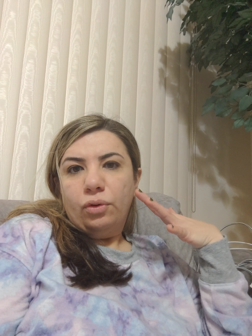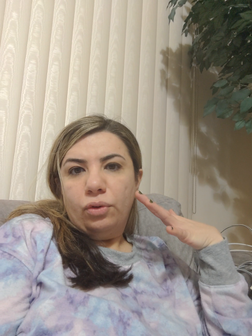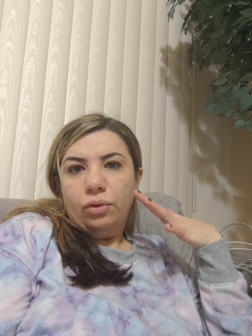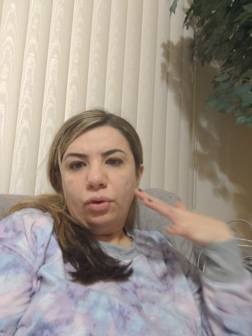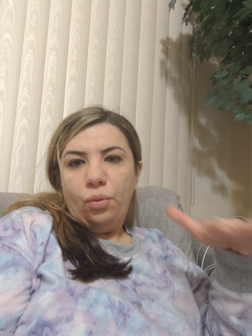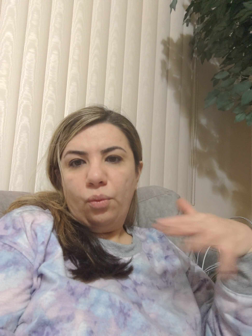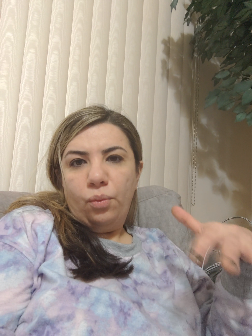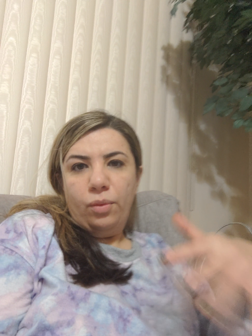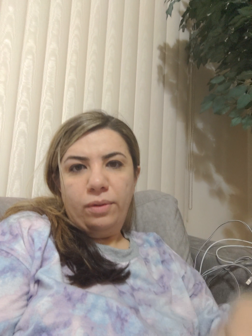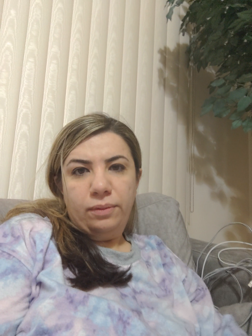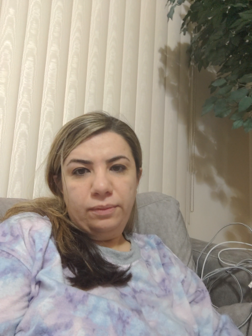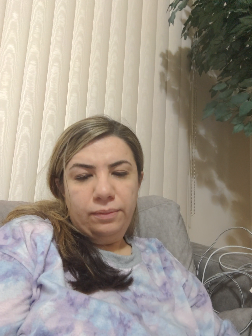loud